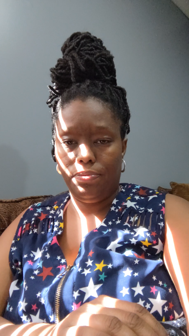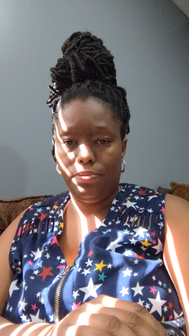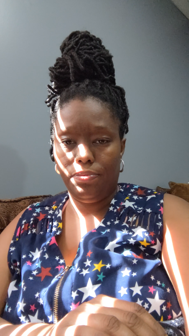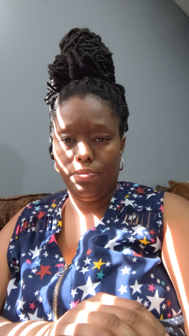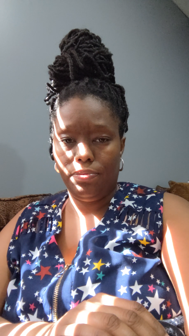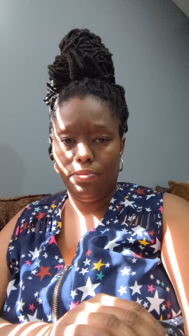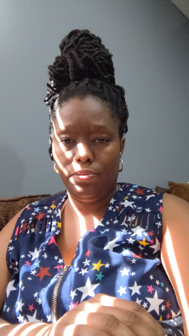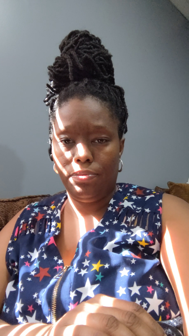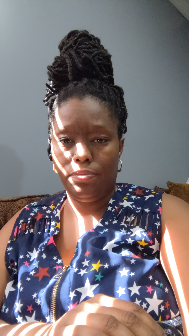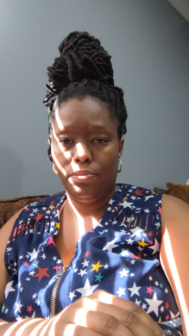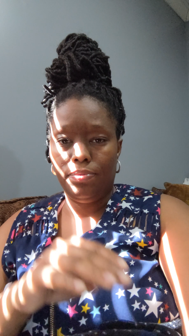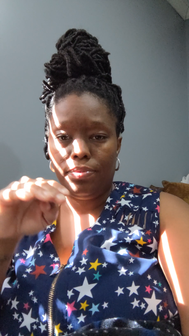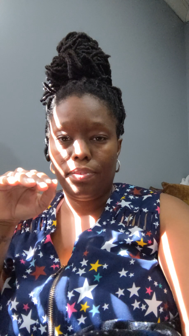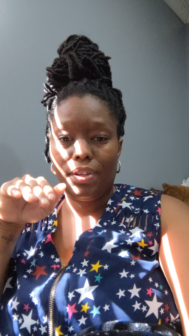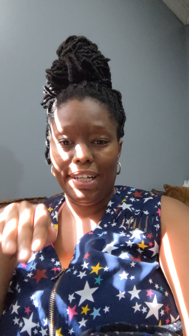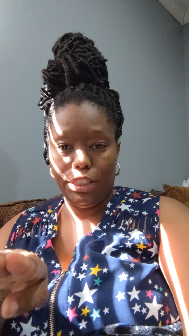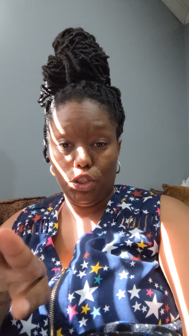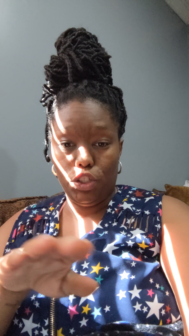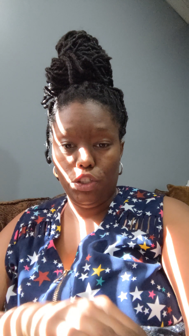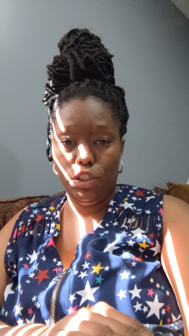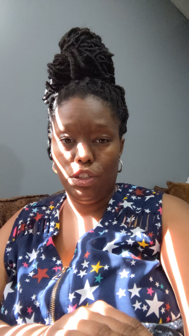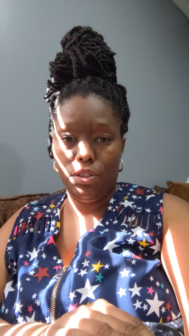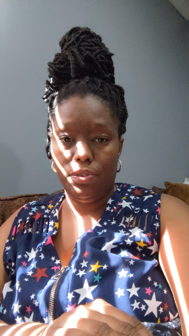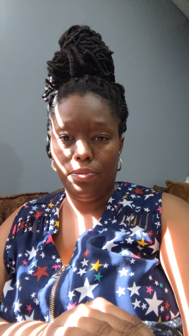enter